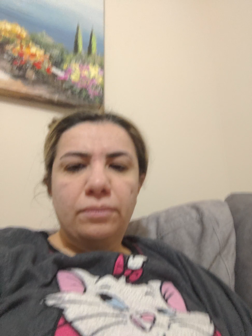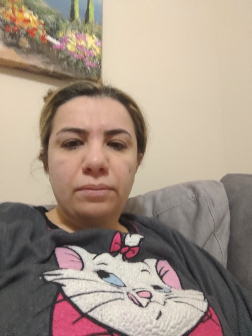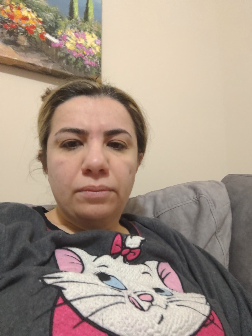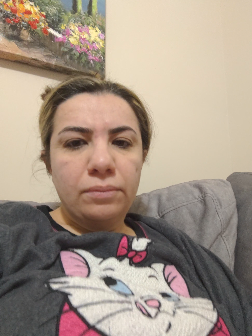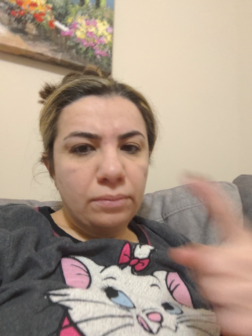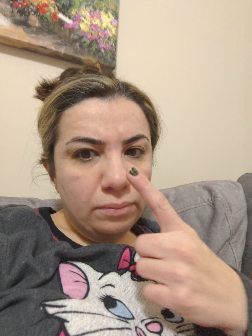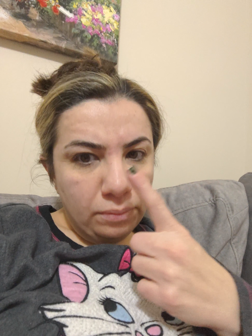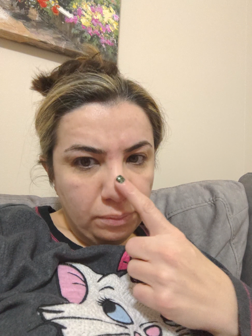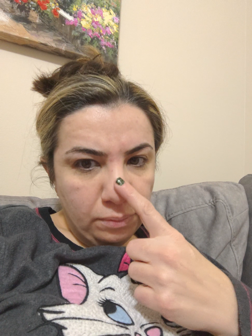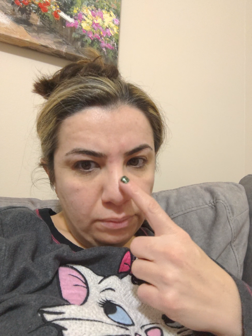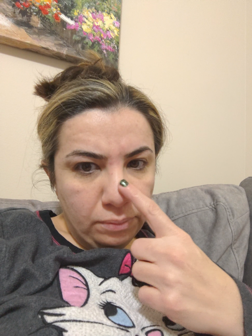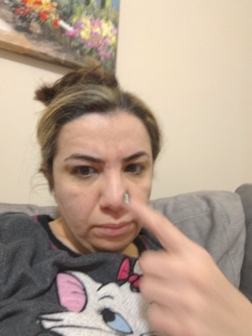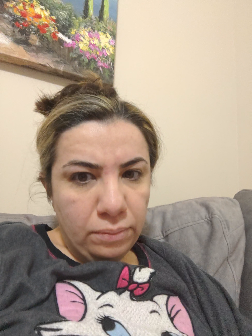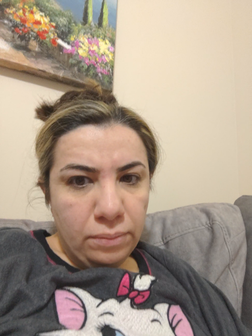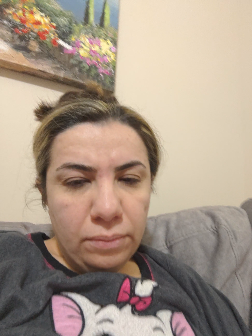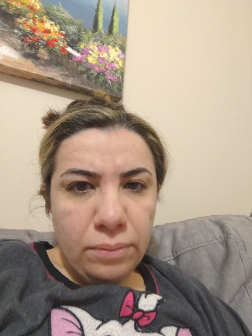nose